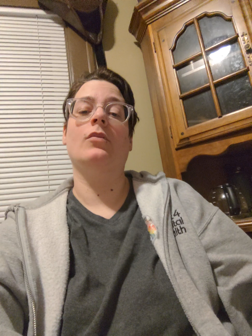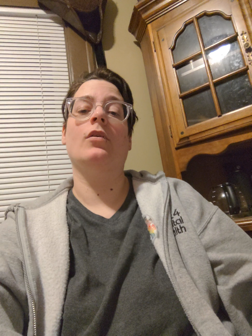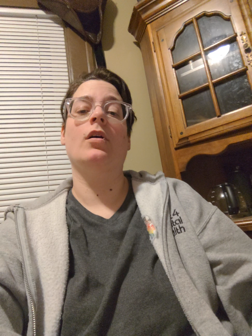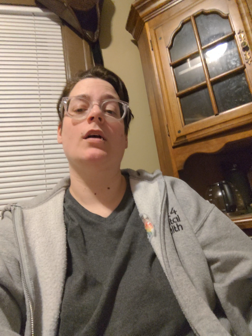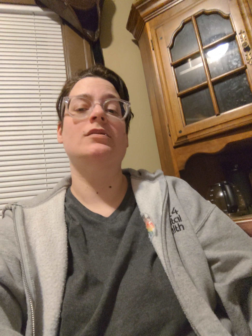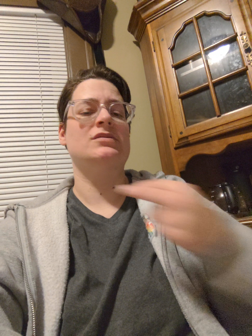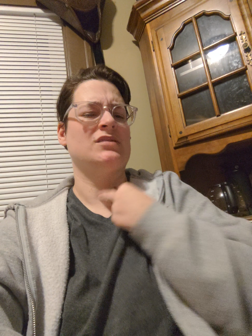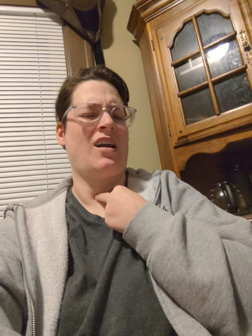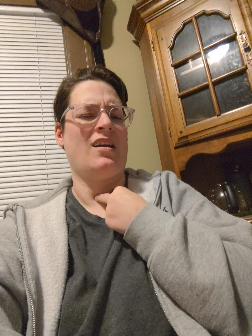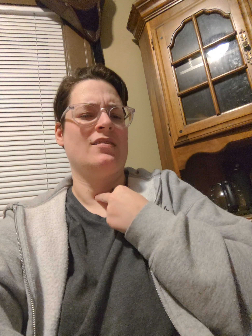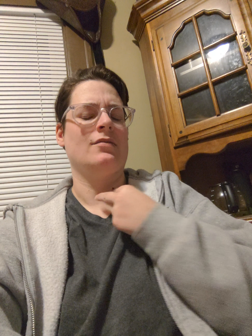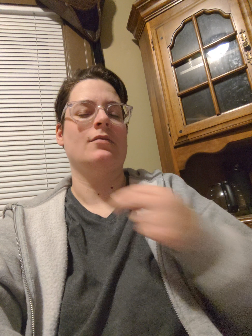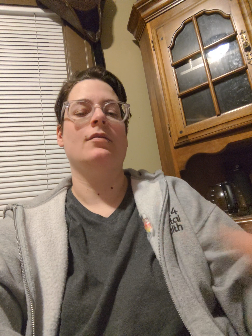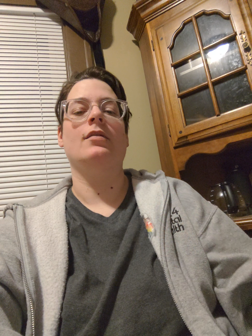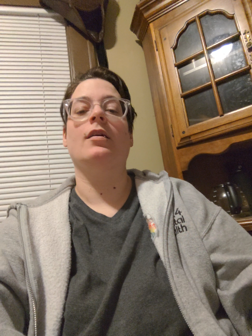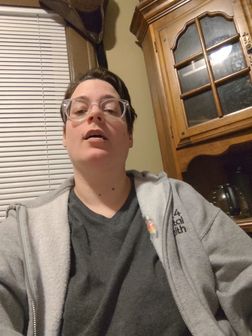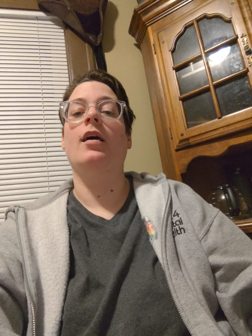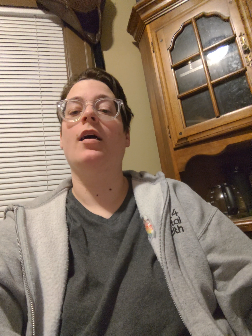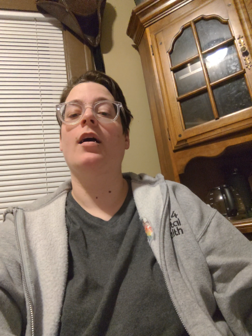stuck